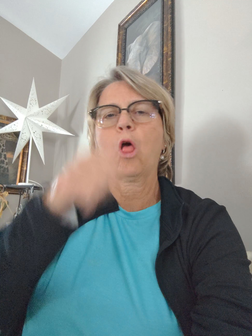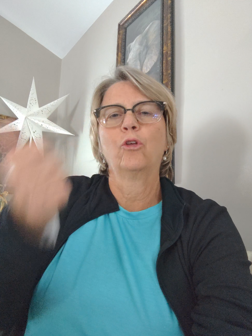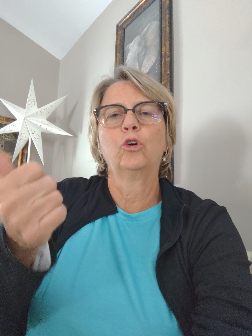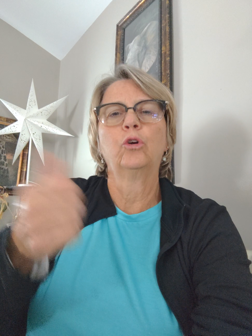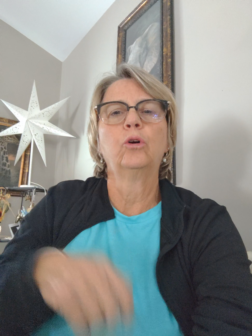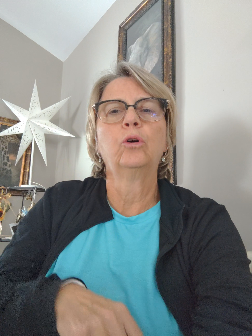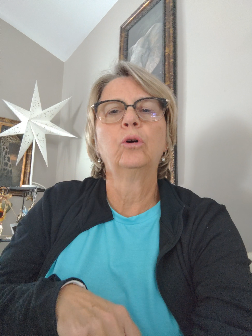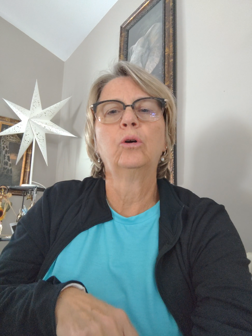another